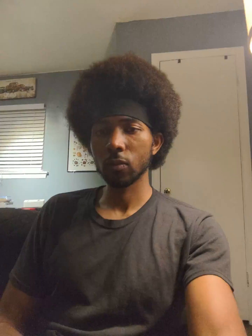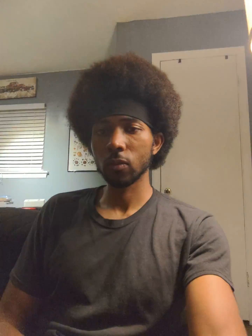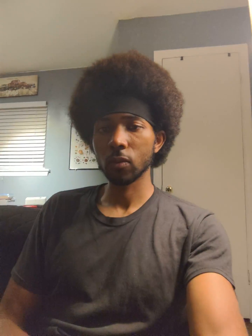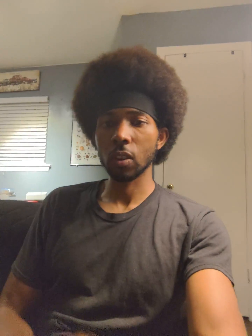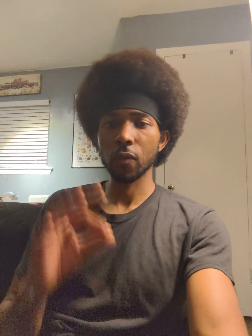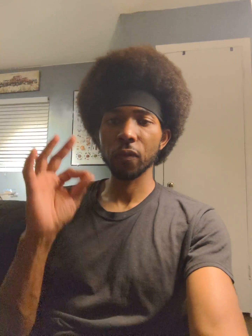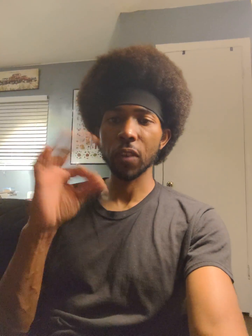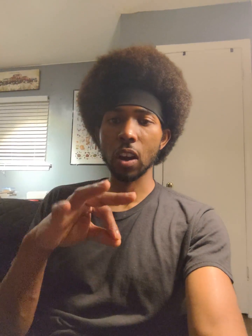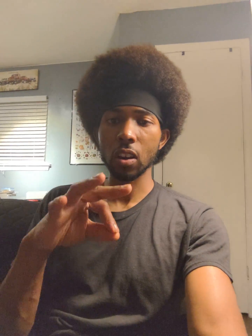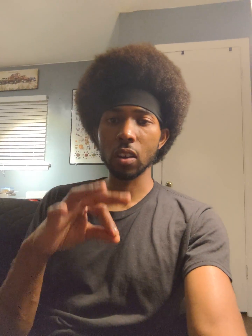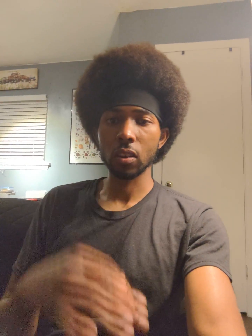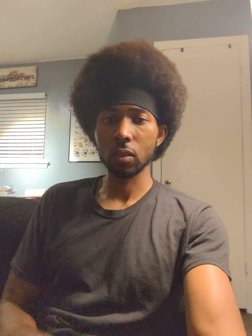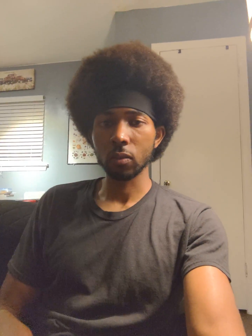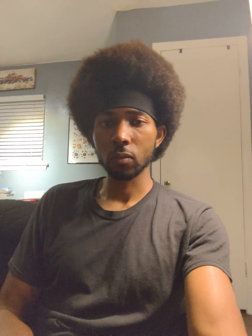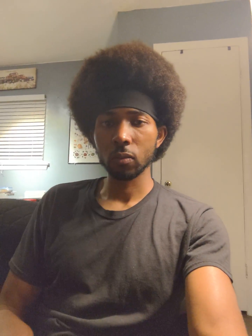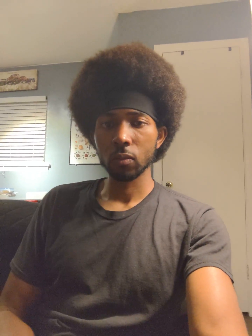fit